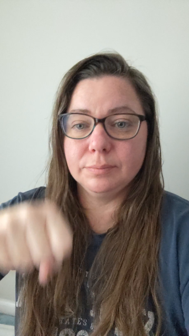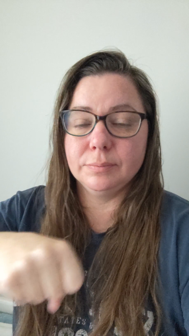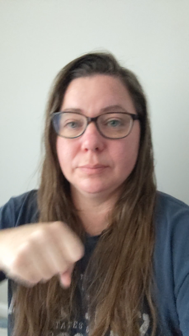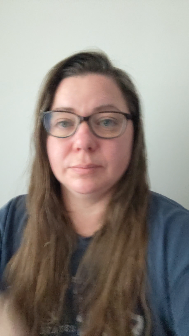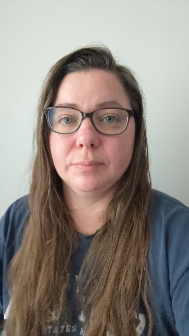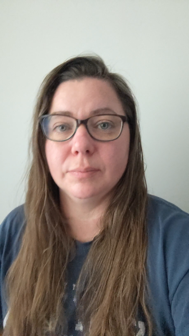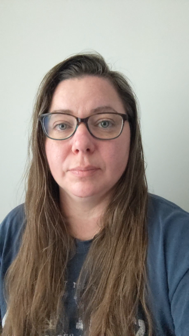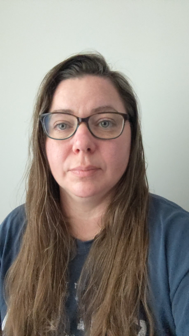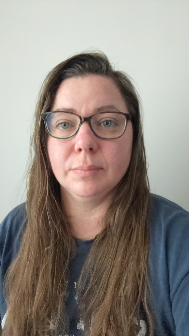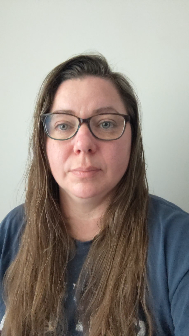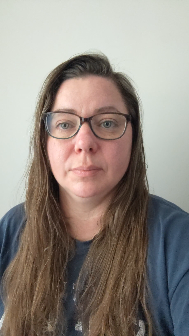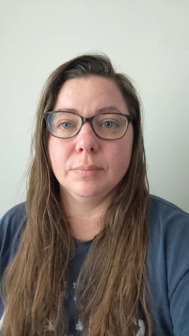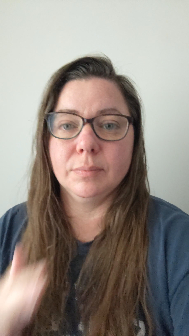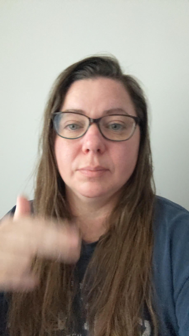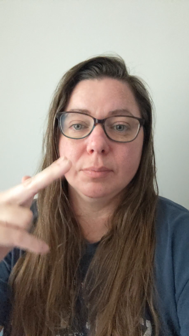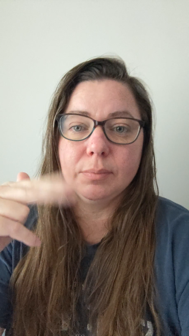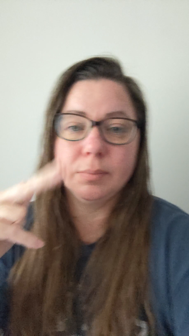build